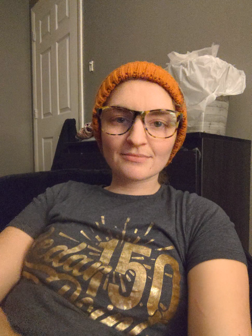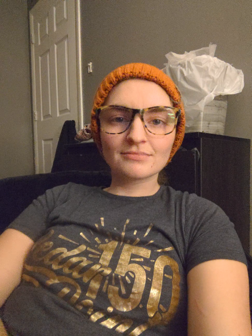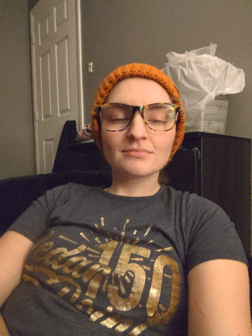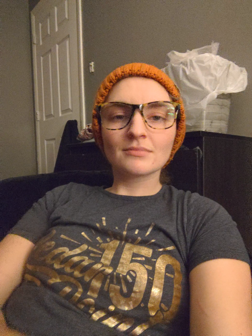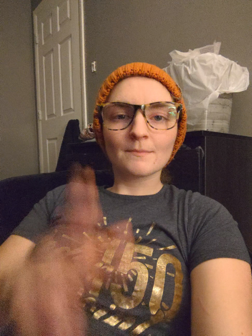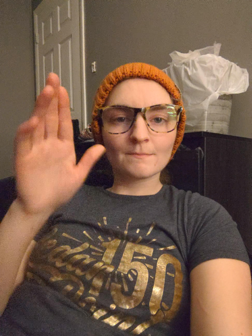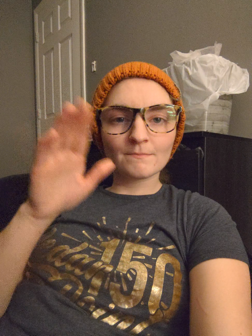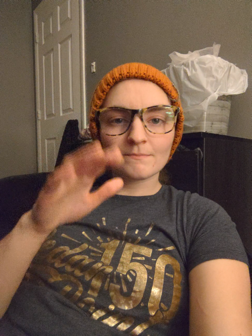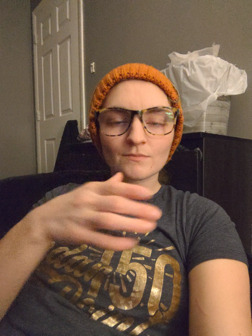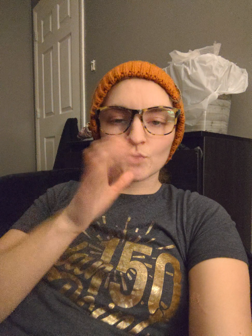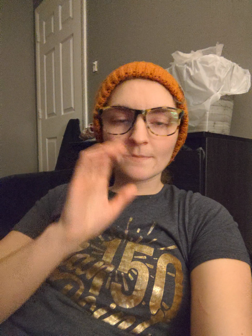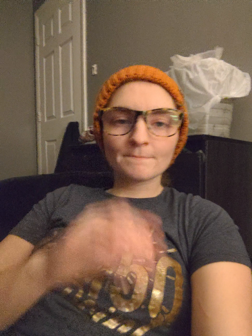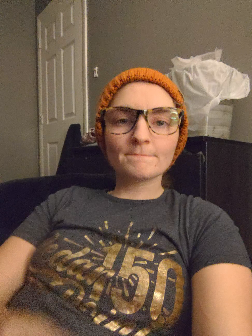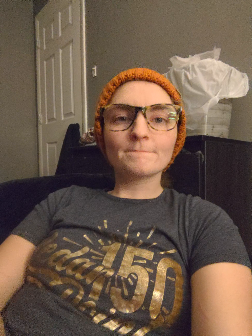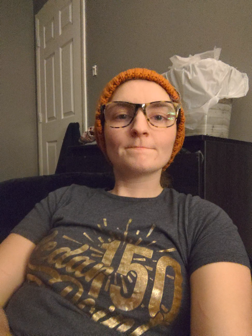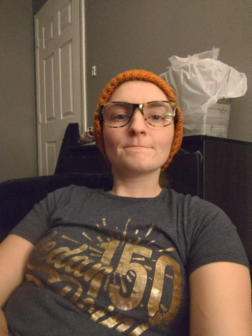drink